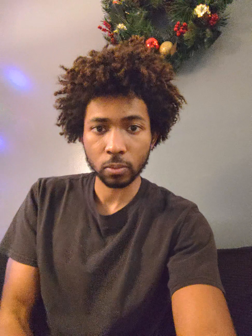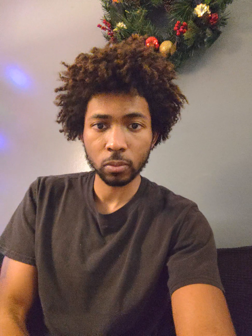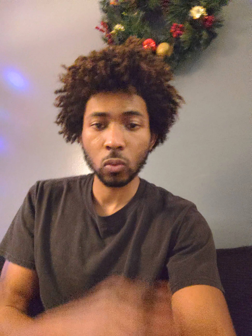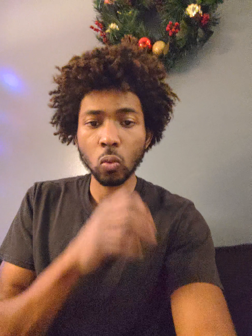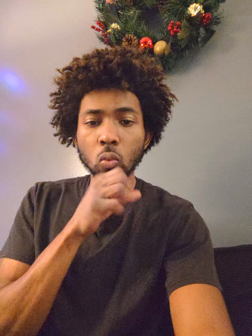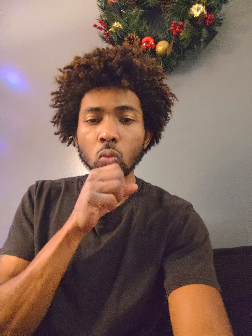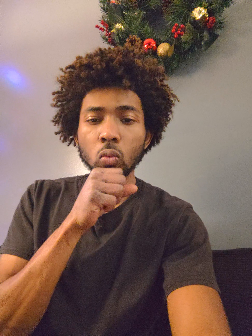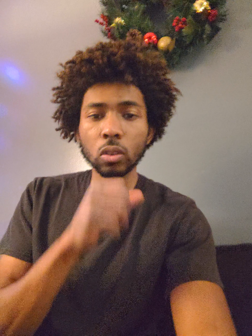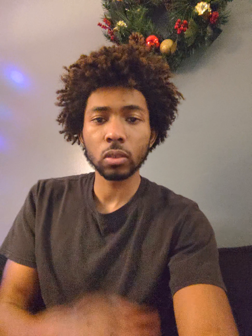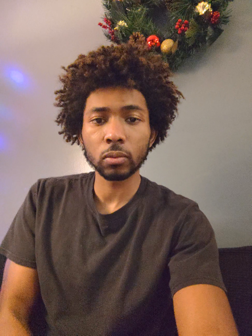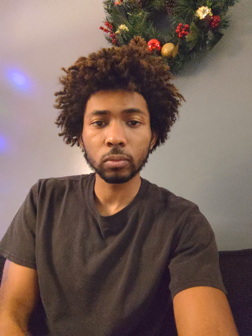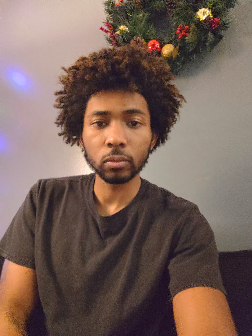orange